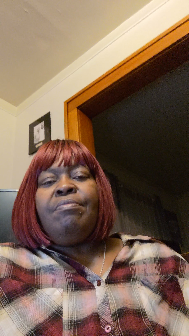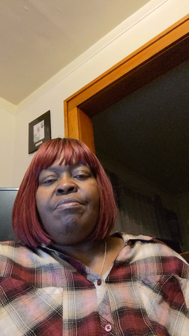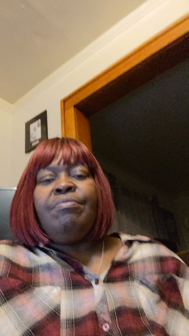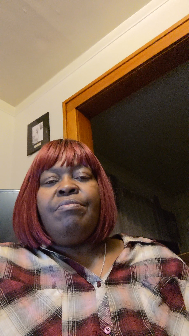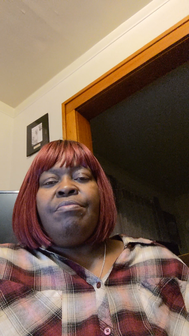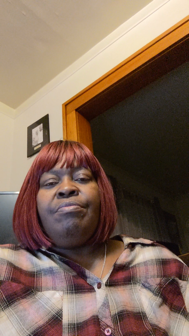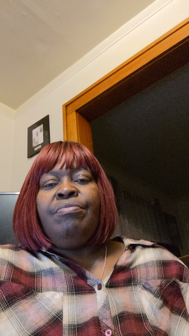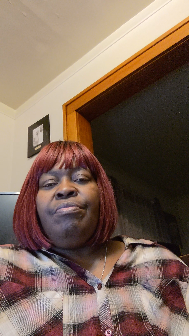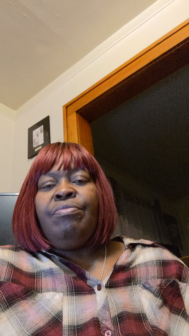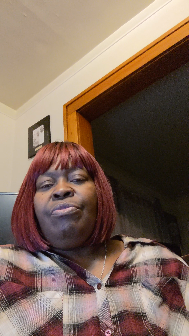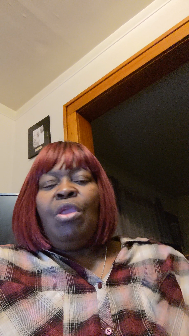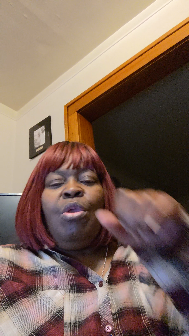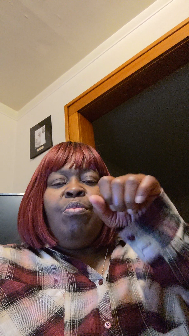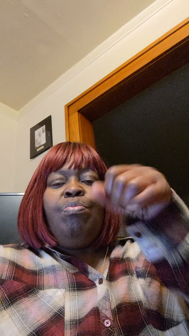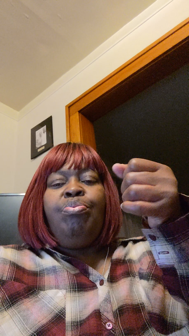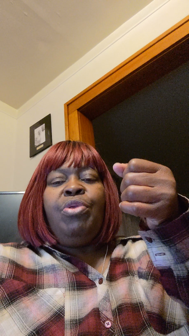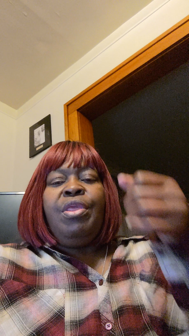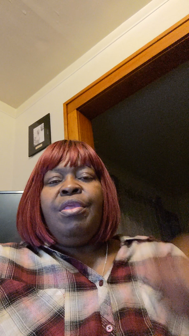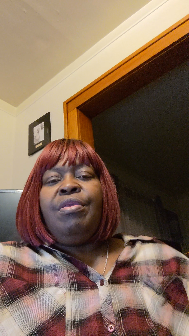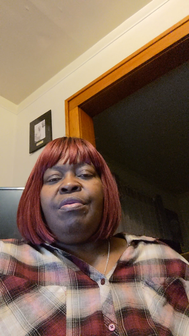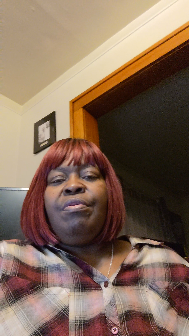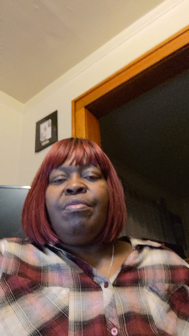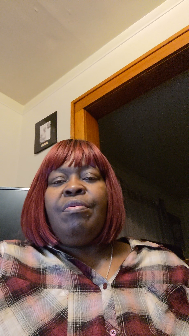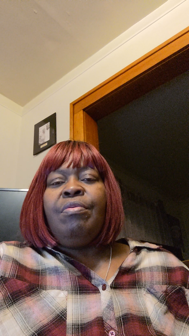break